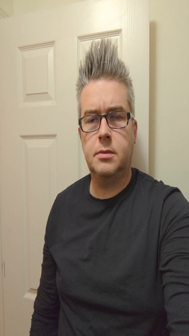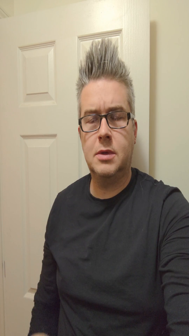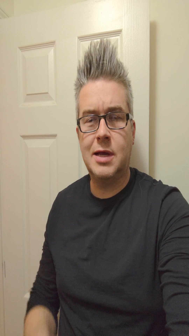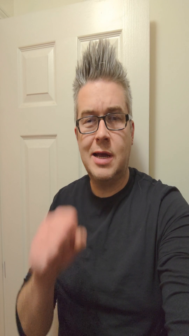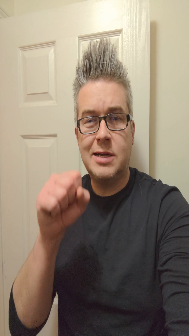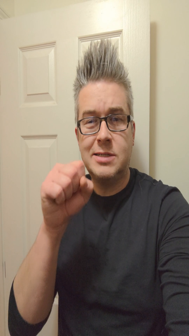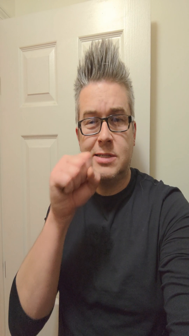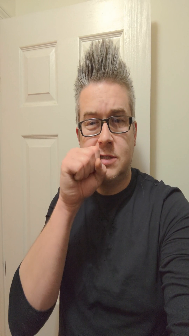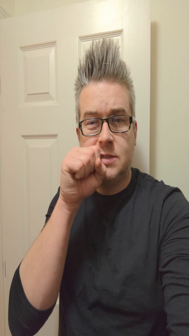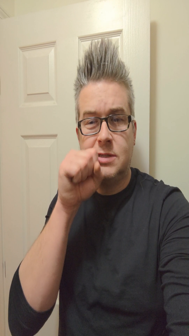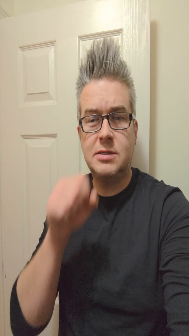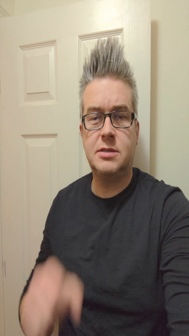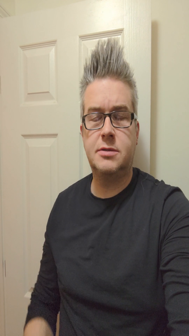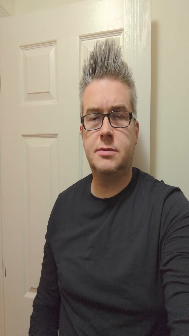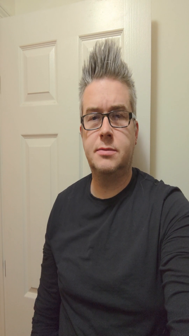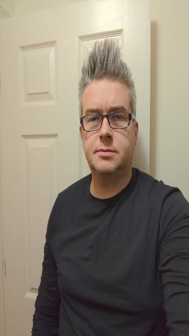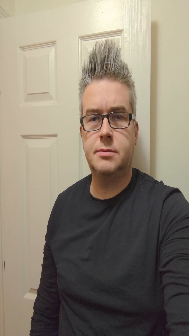carrot